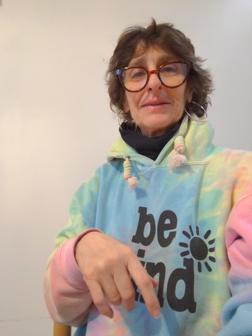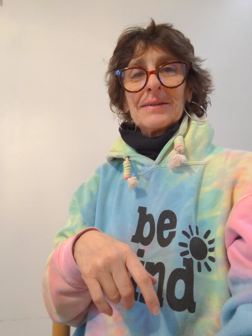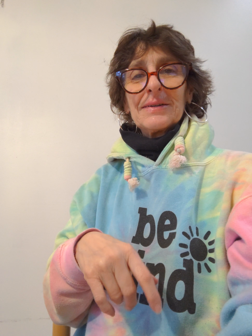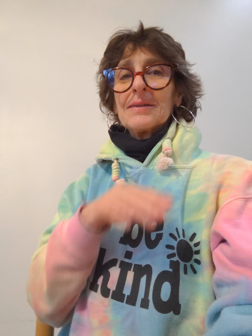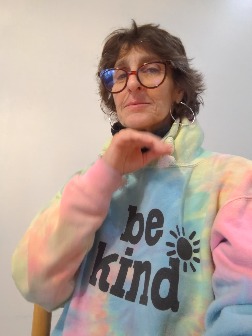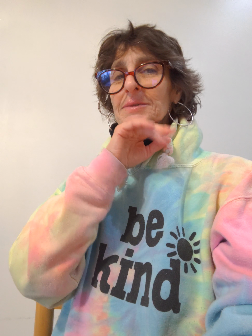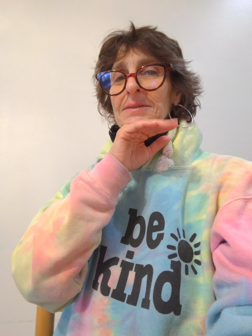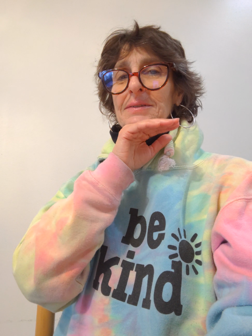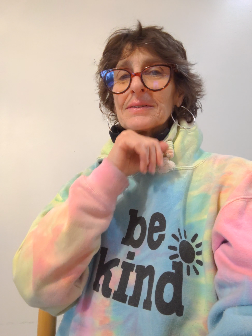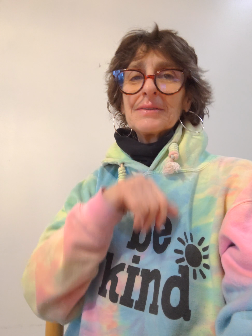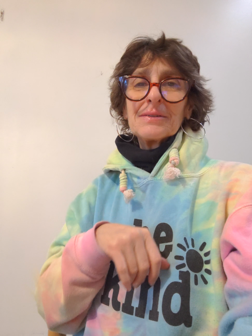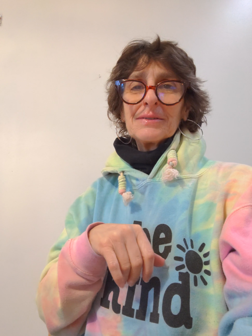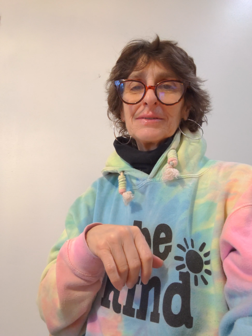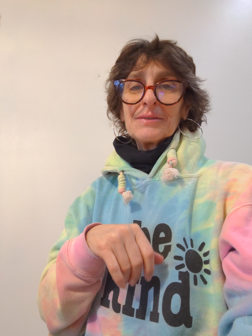pig